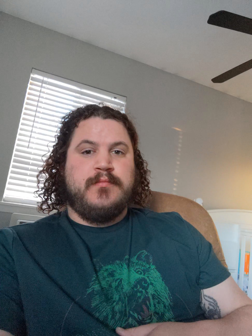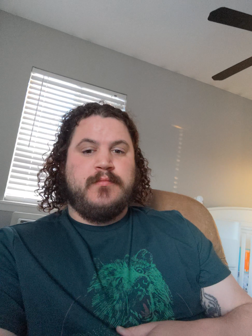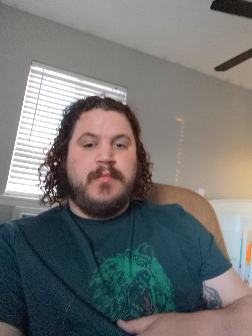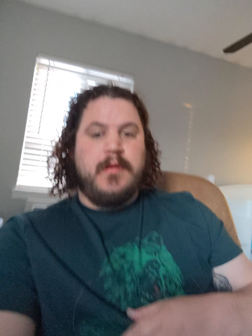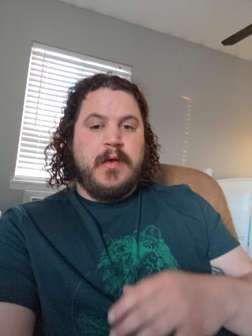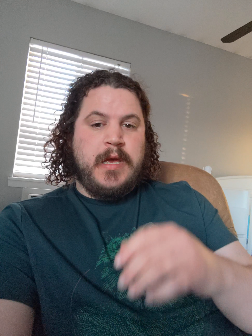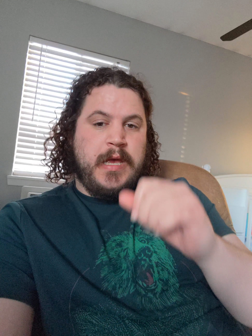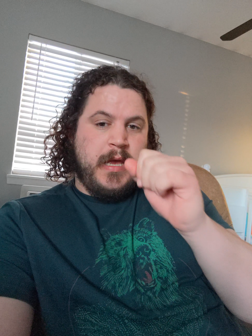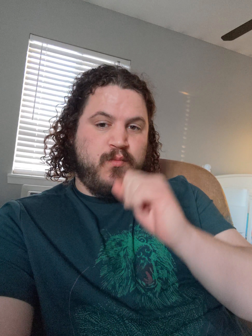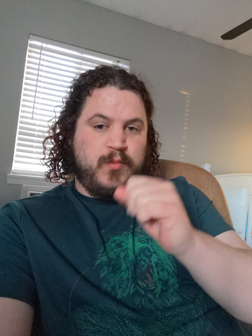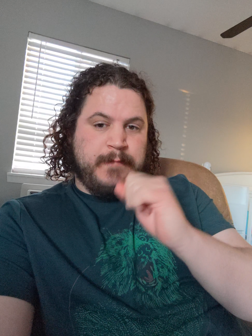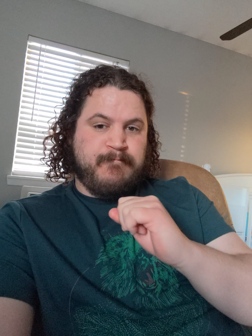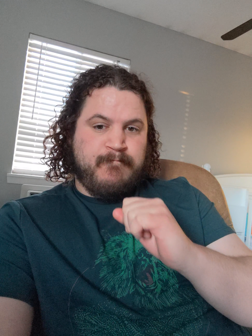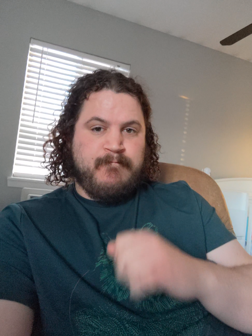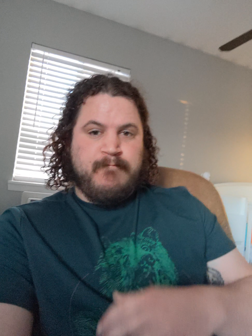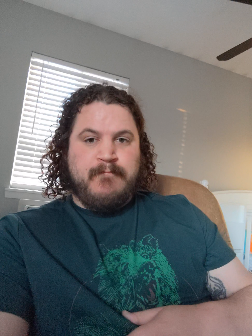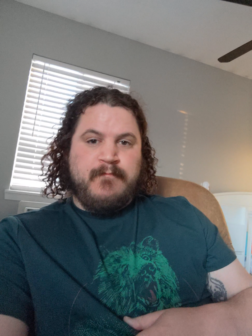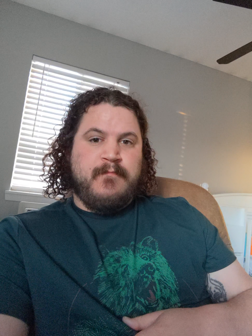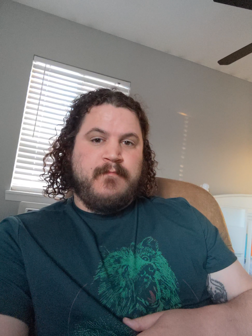ice cream